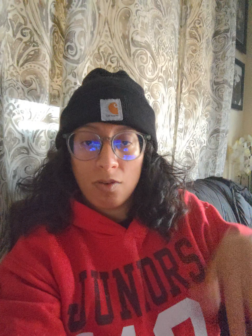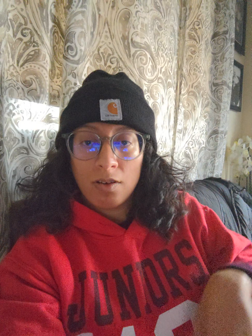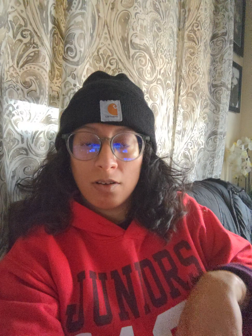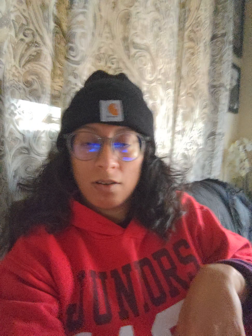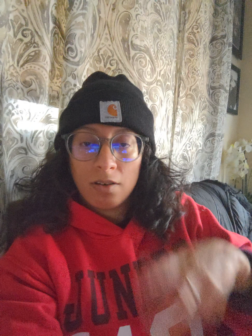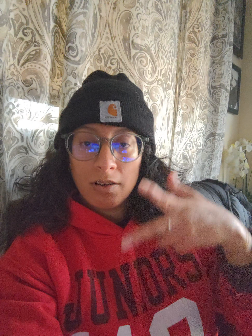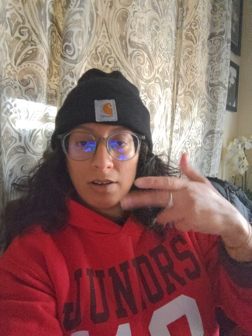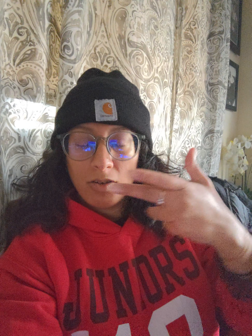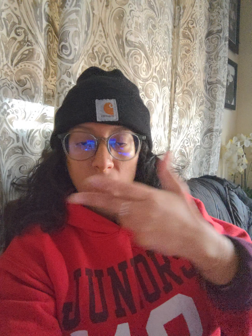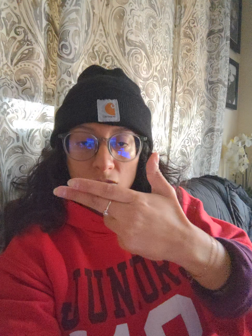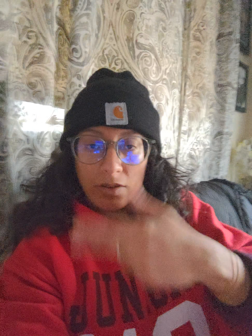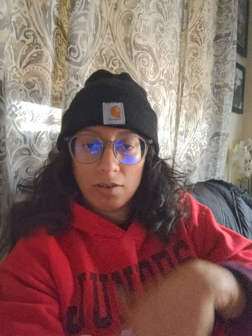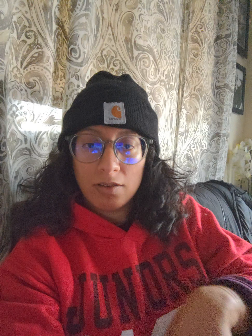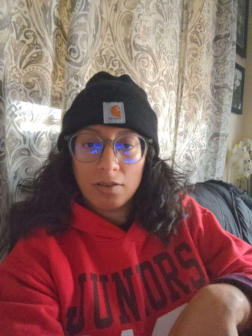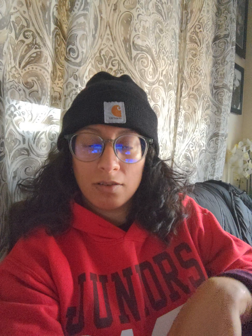scissors